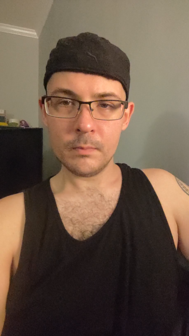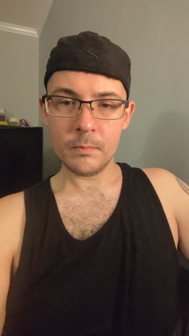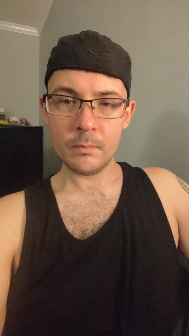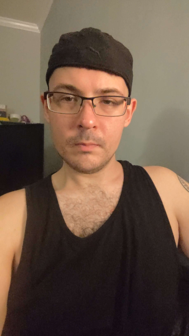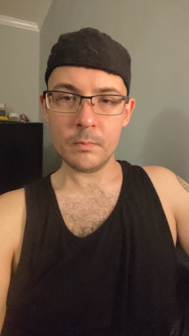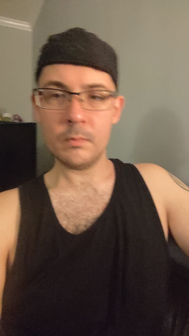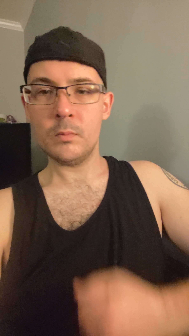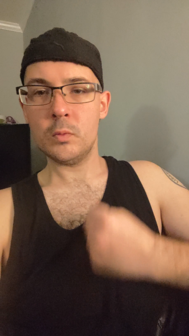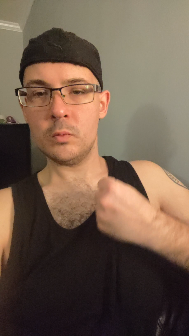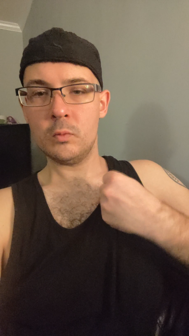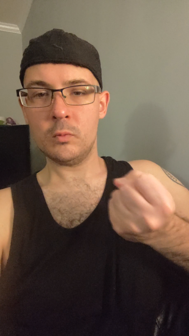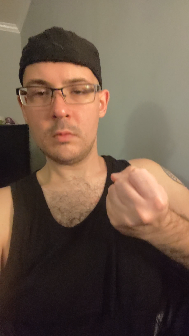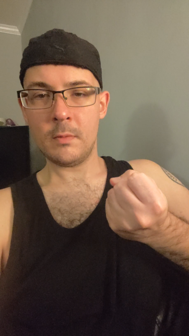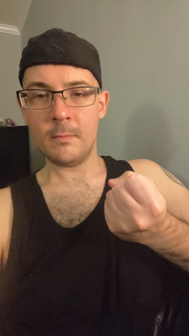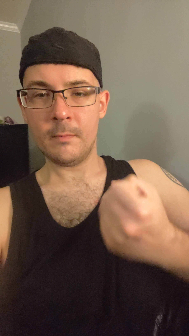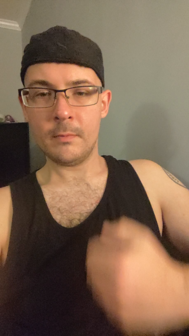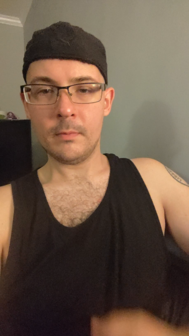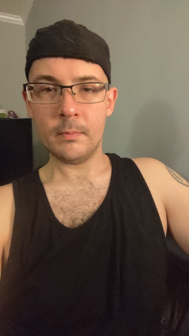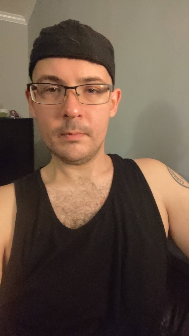drive